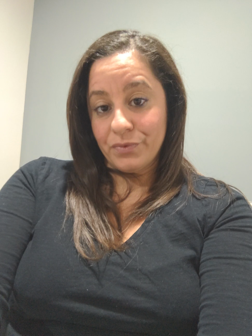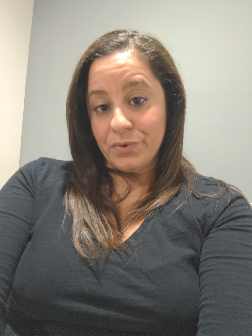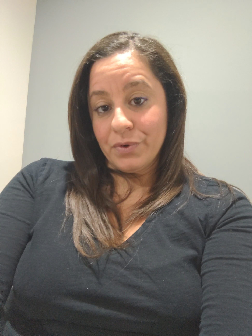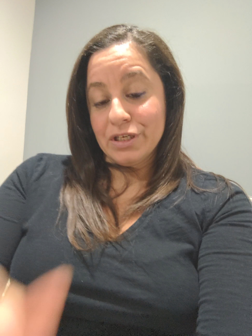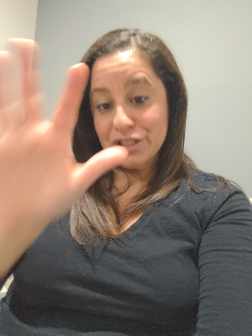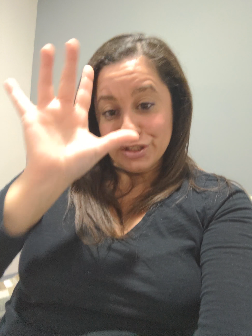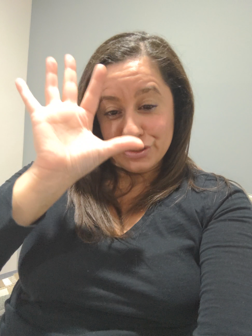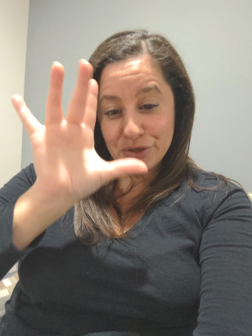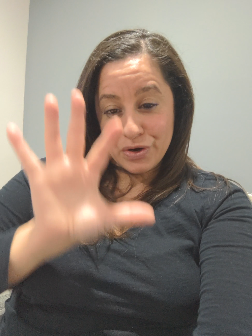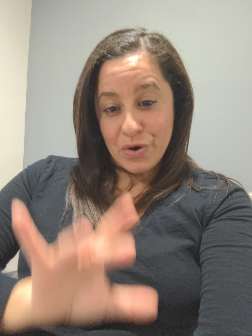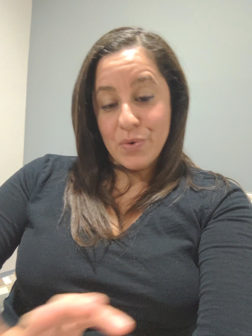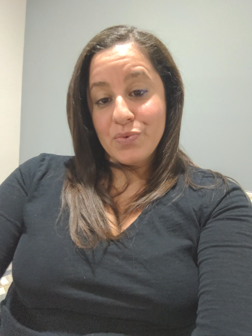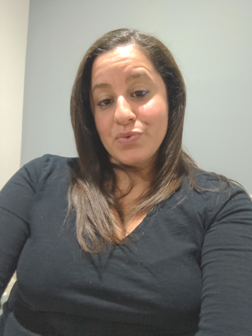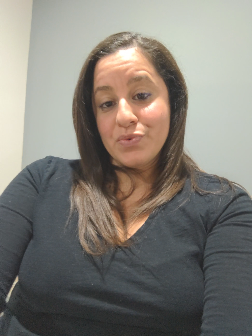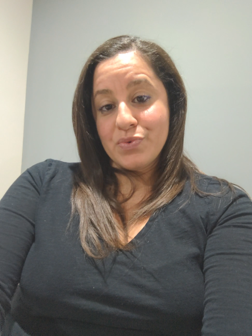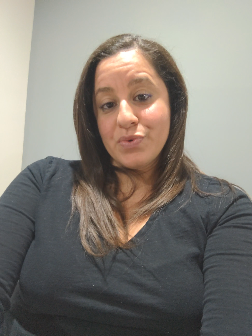snow